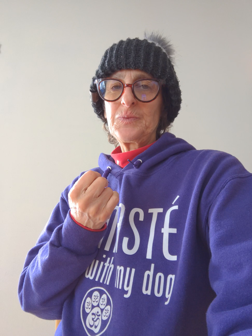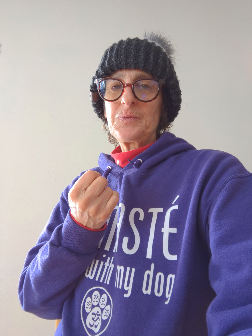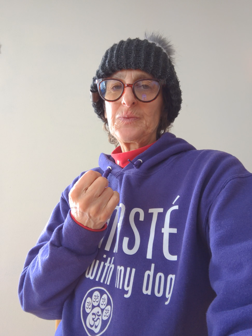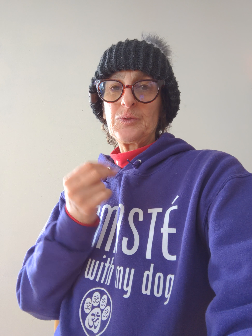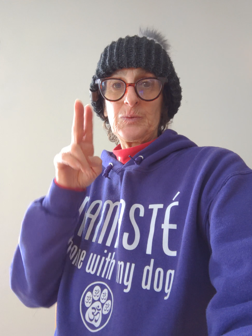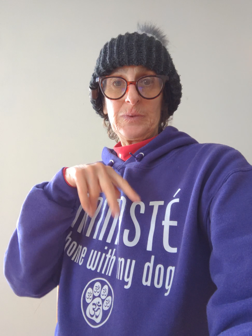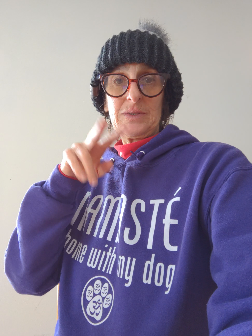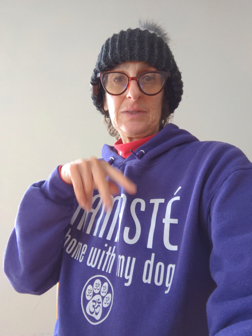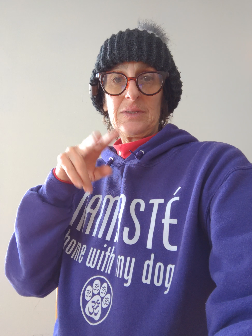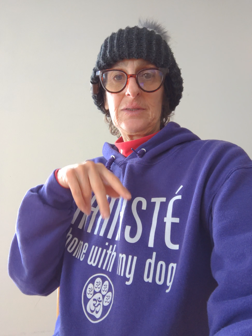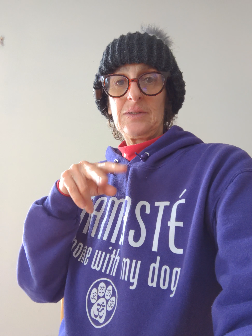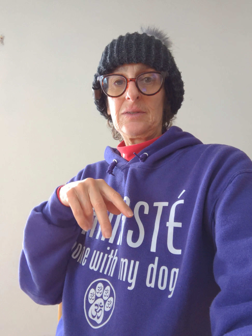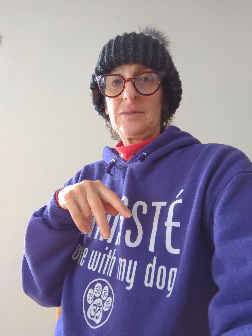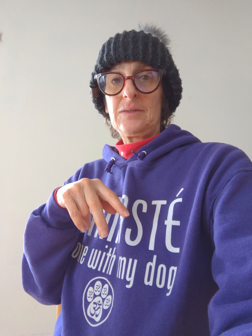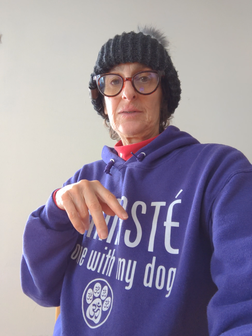read